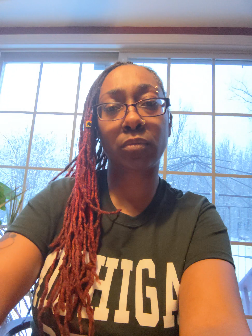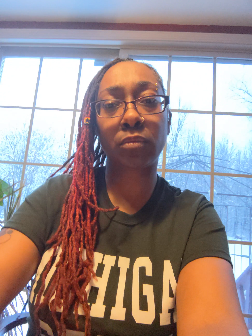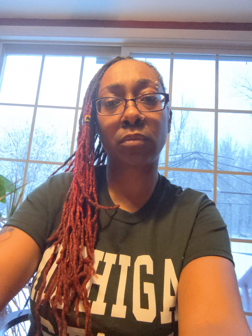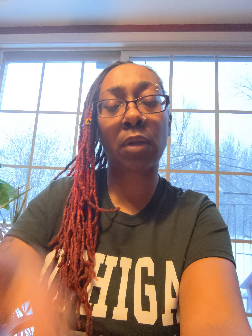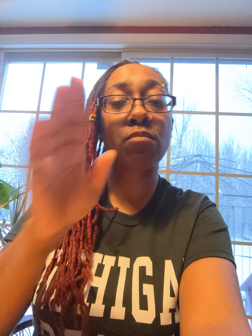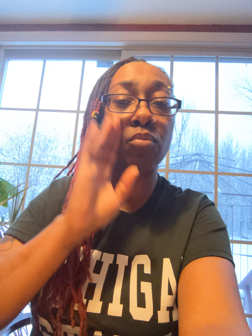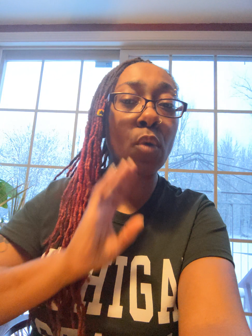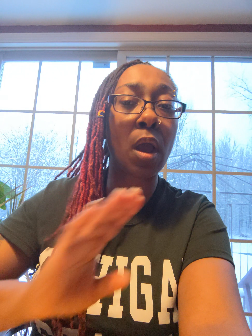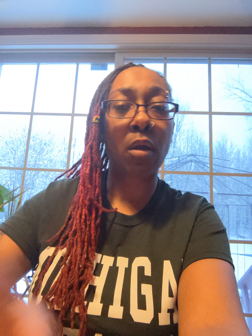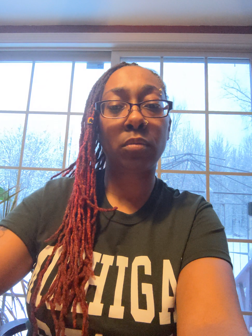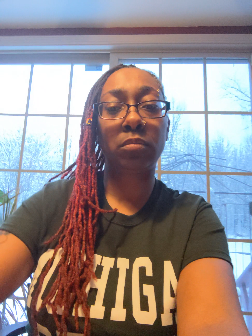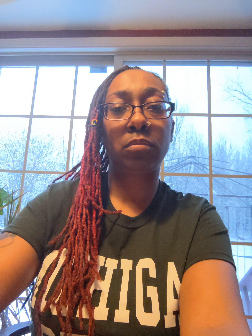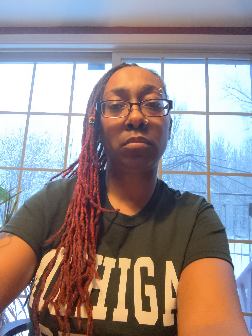brown